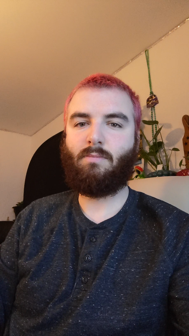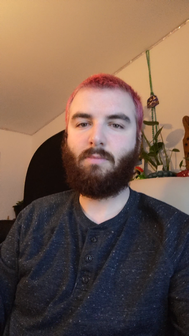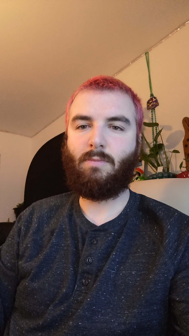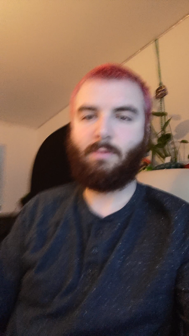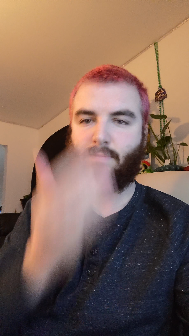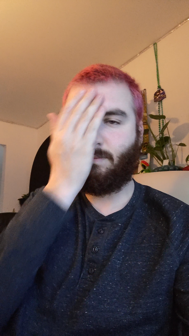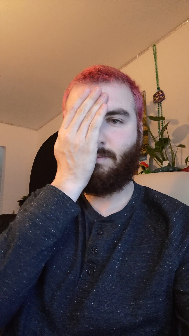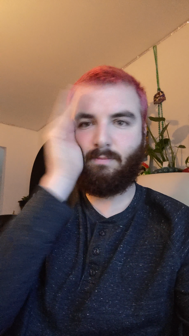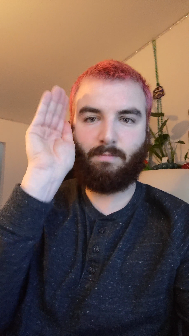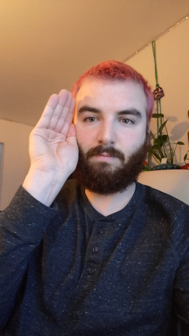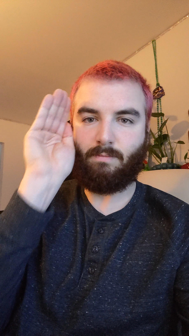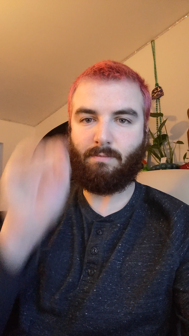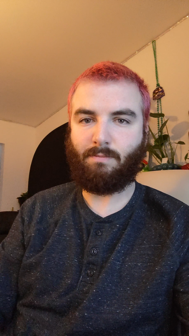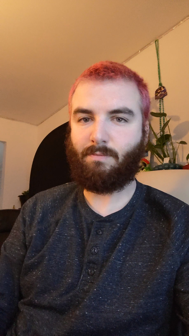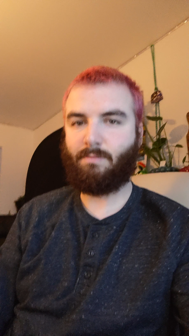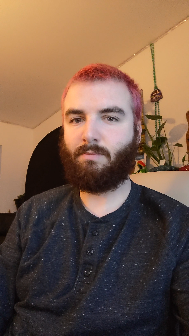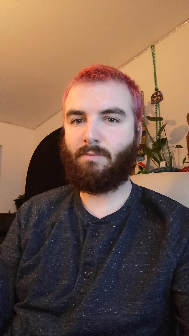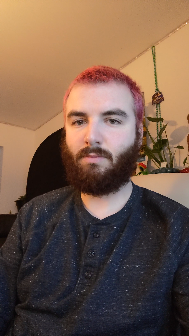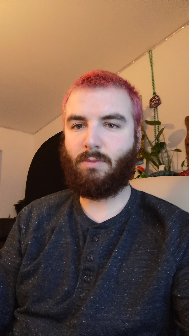peekaboo